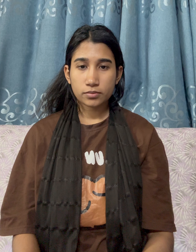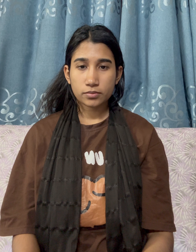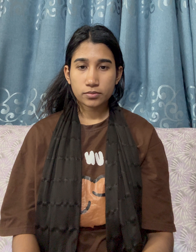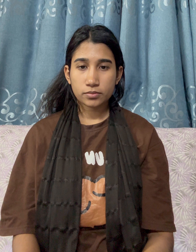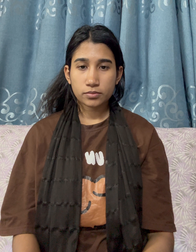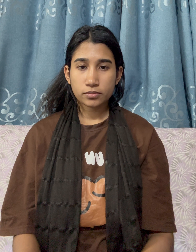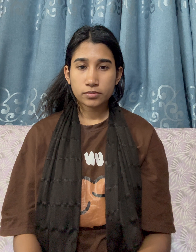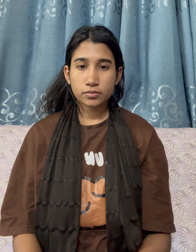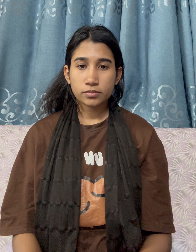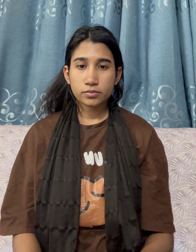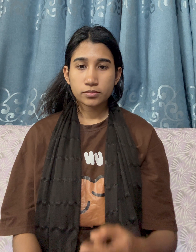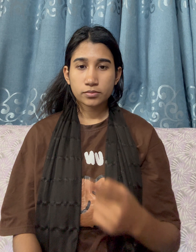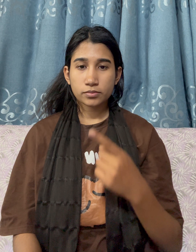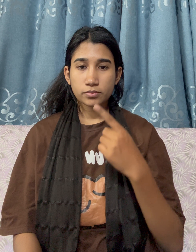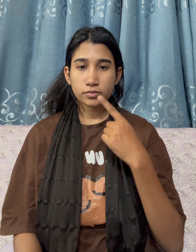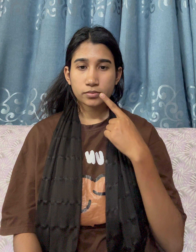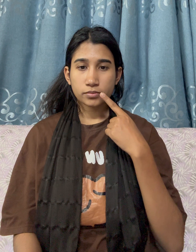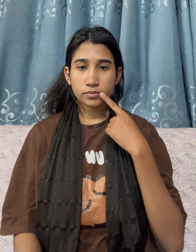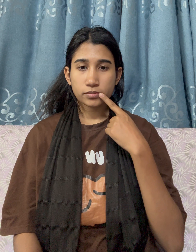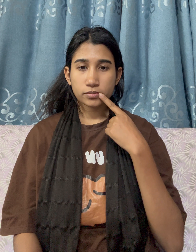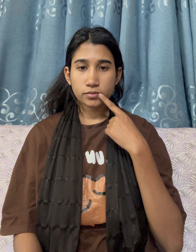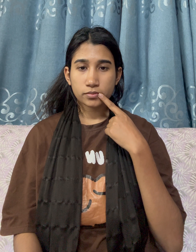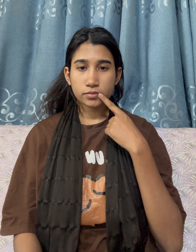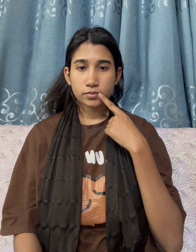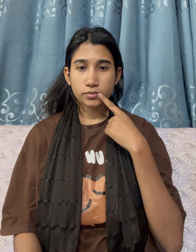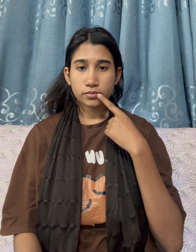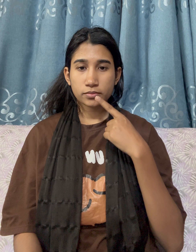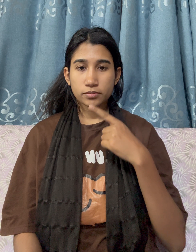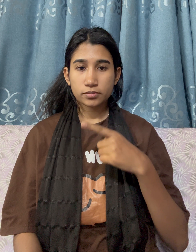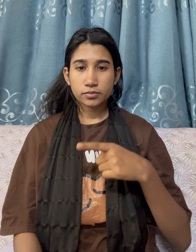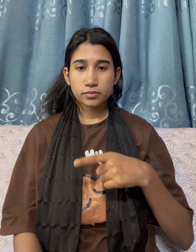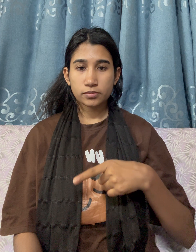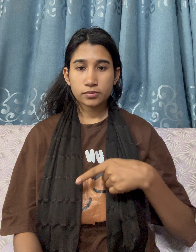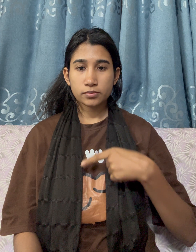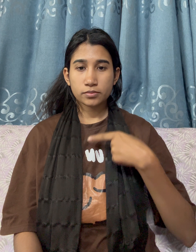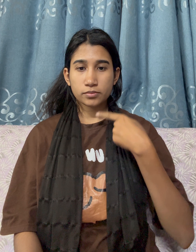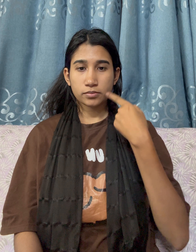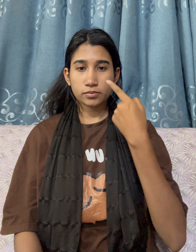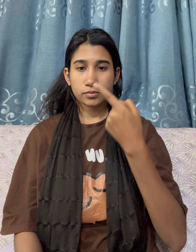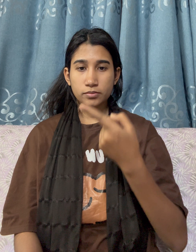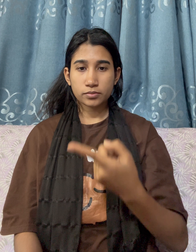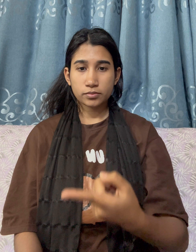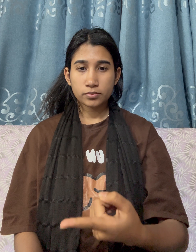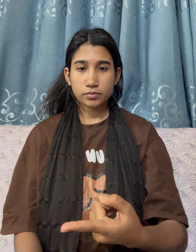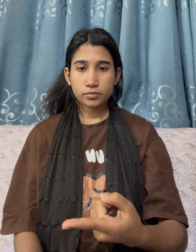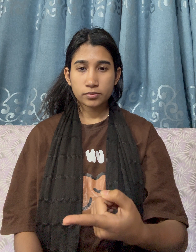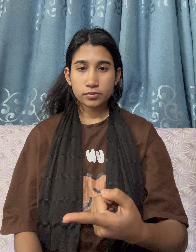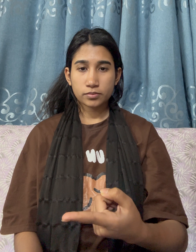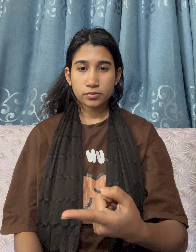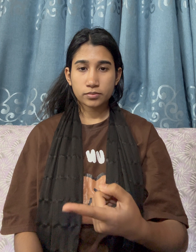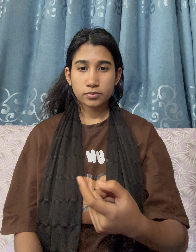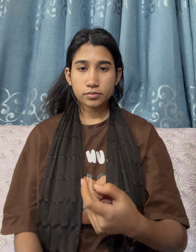আগামীকাল